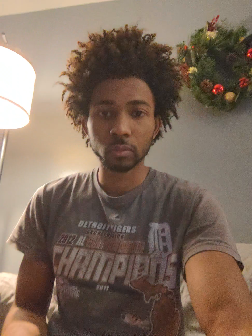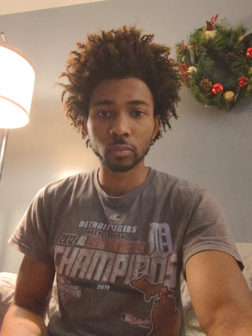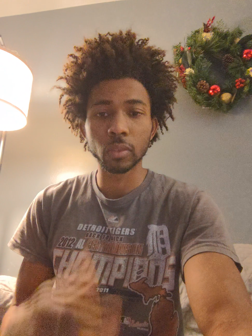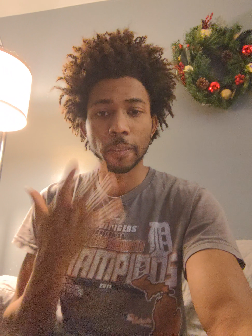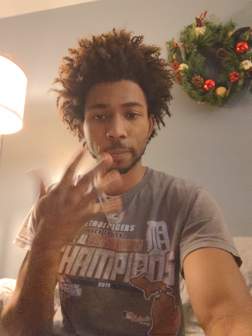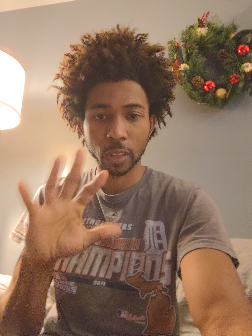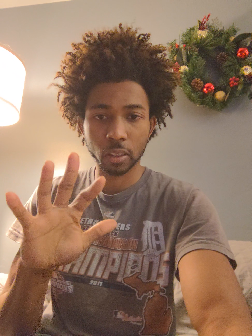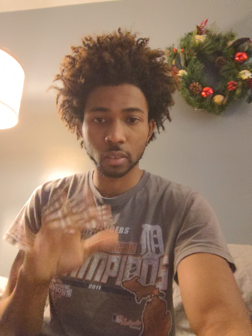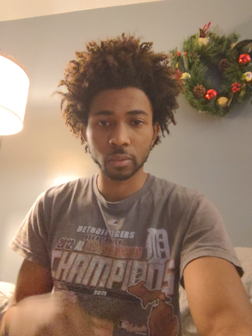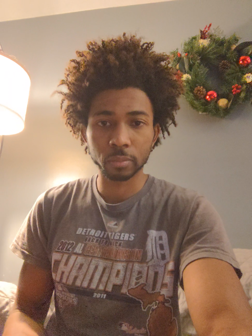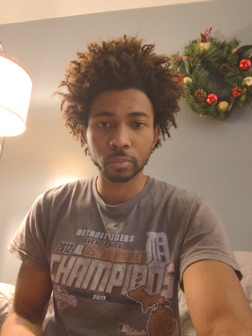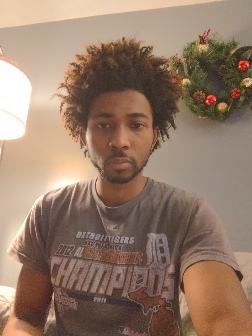finish